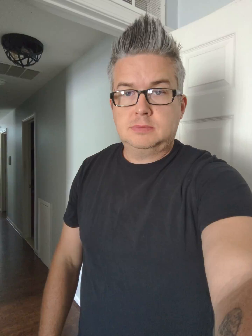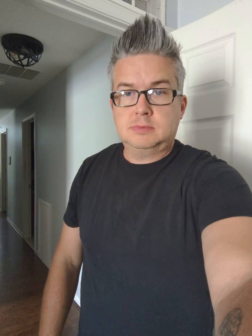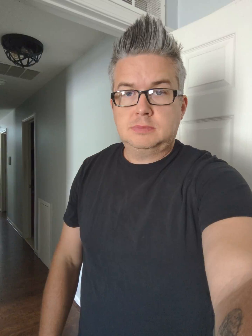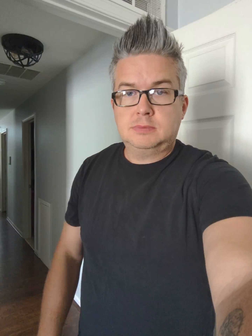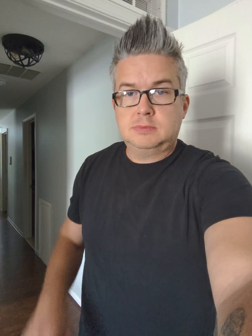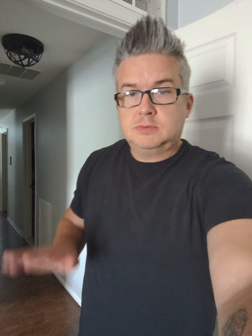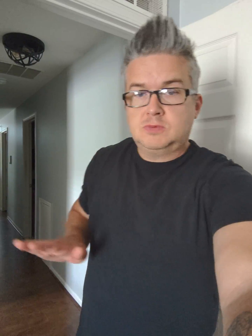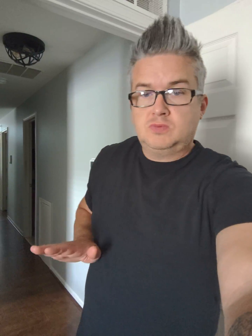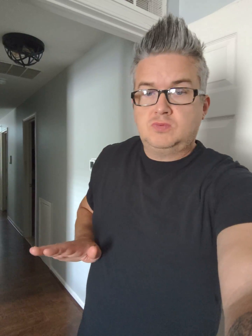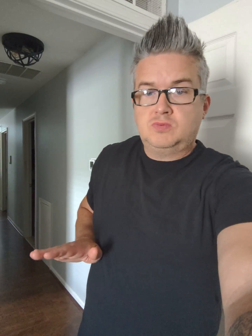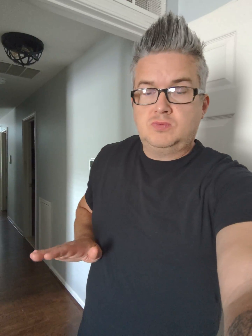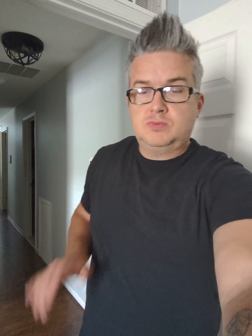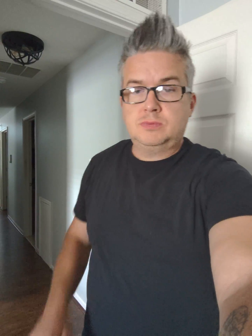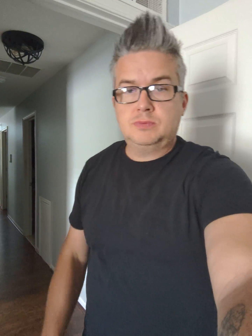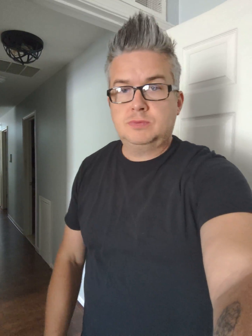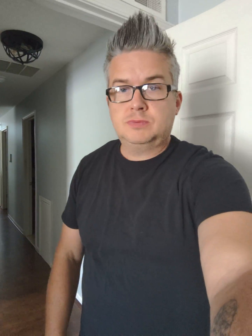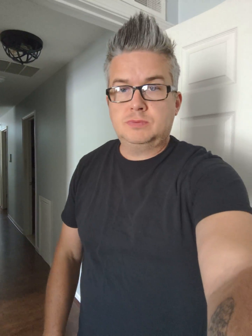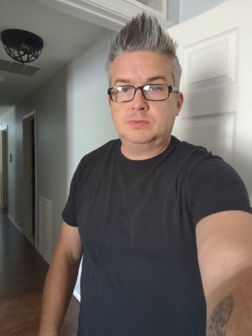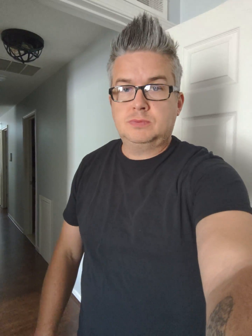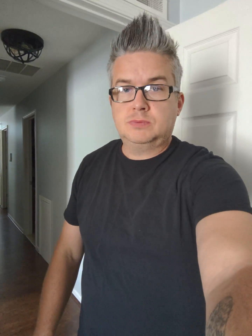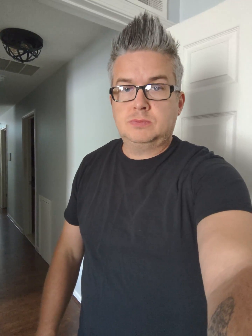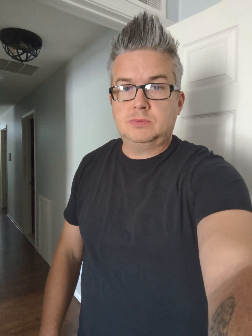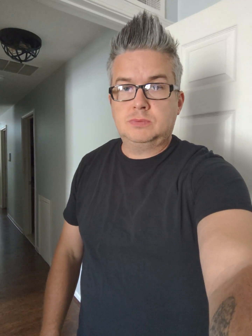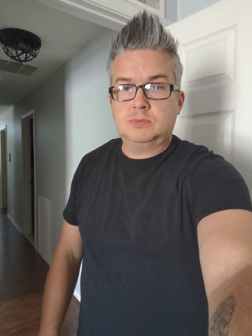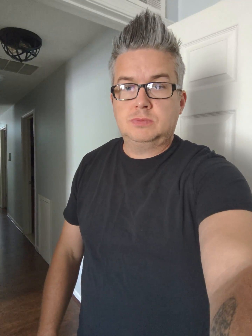penguin